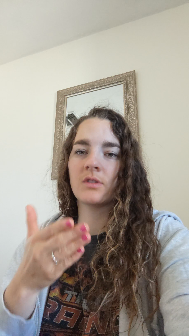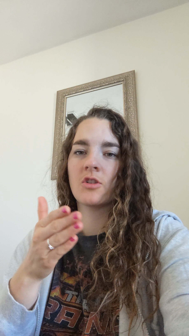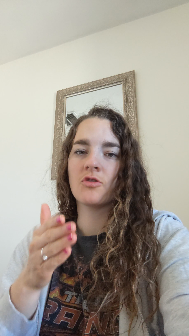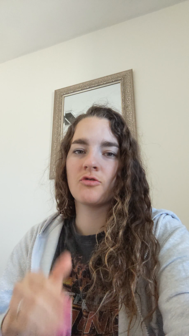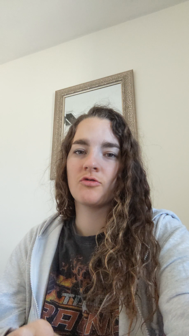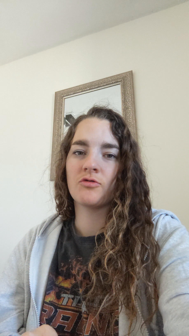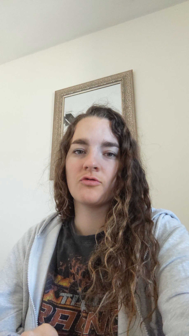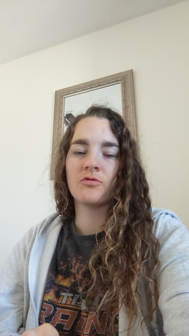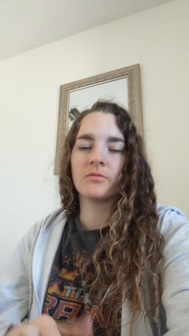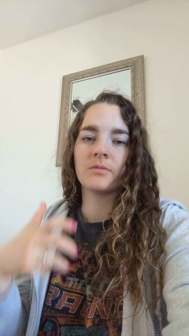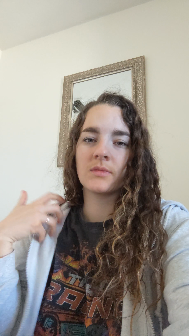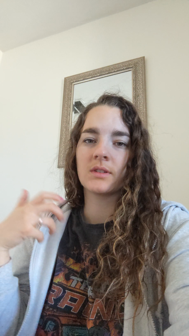monkey